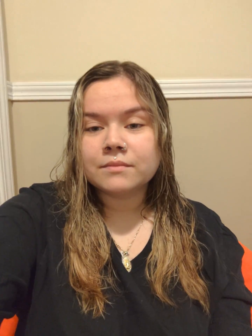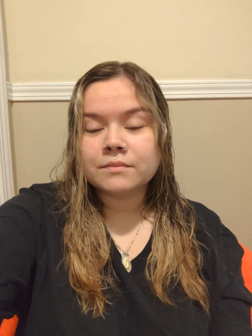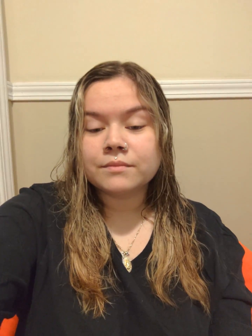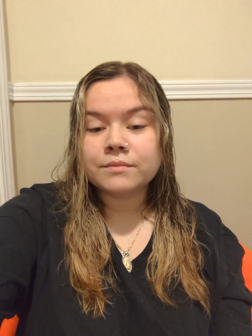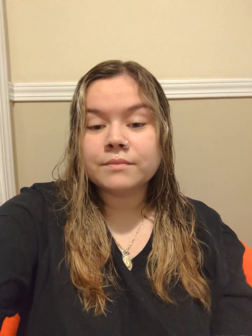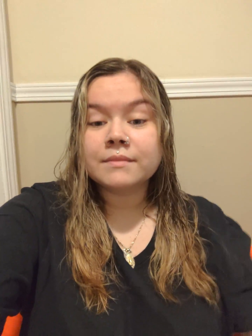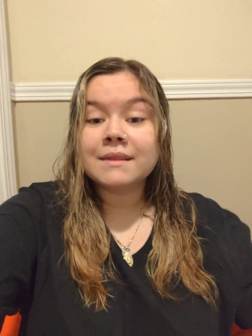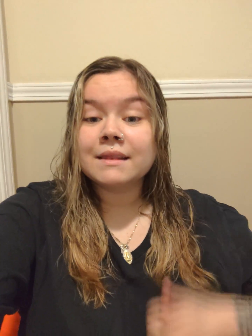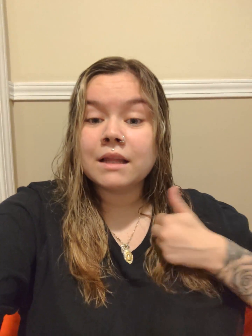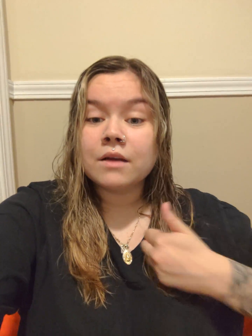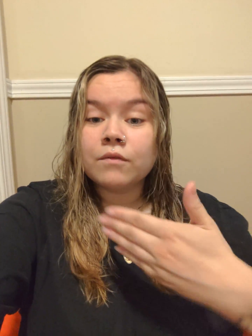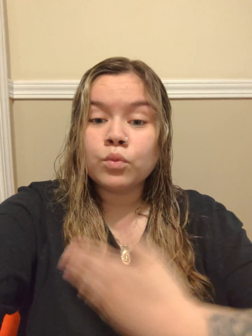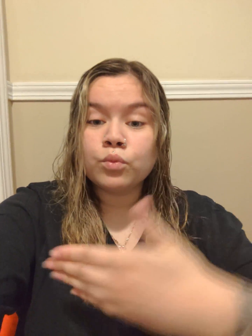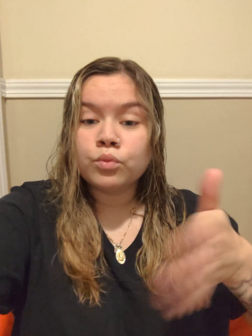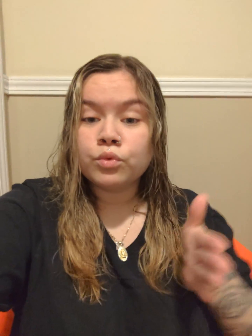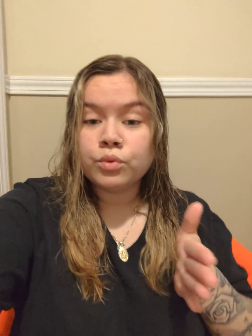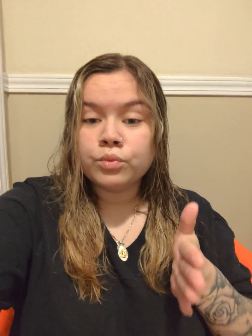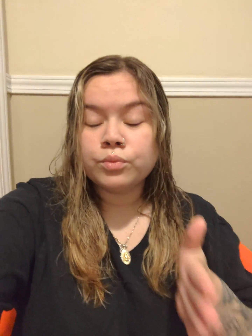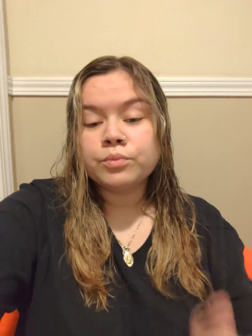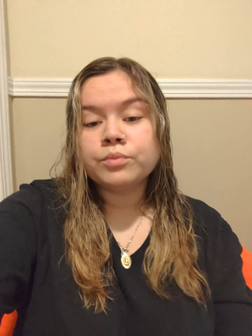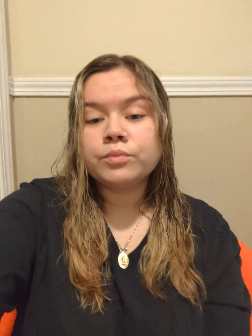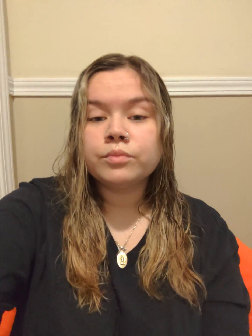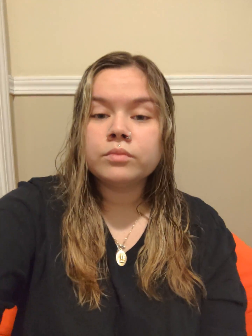living room